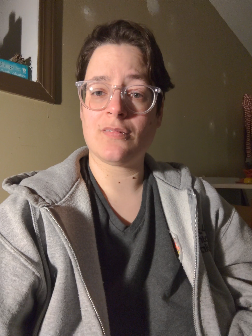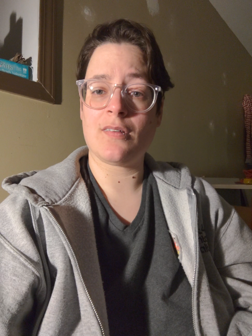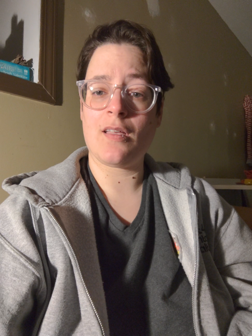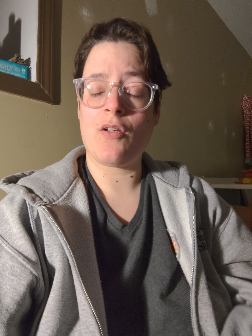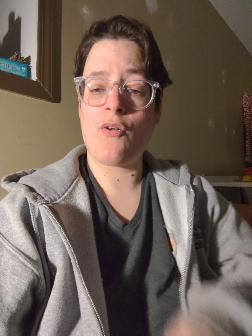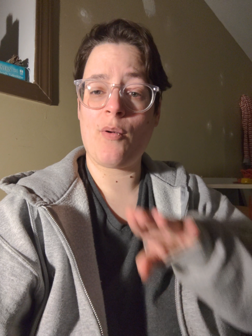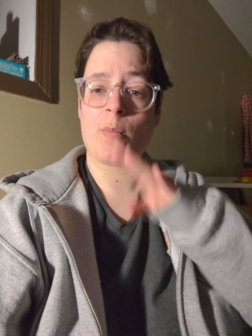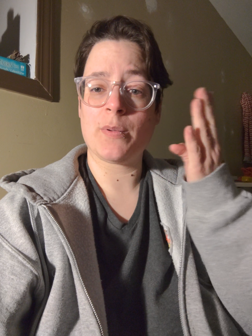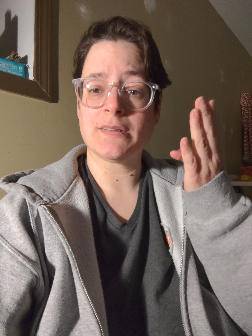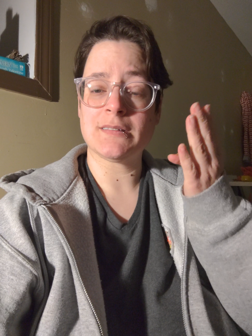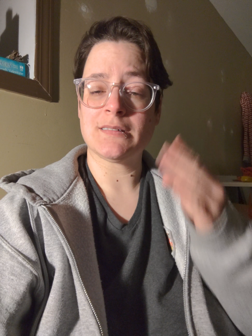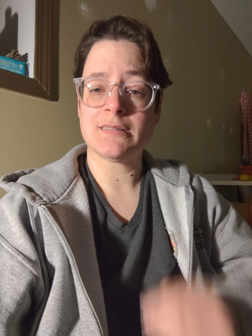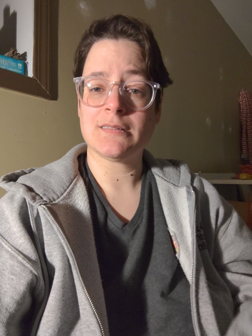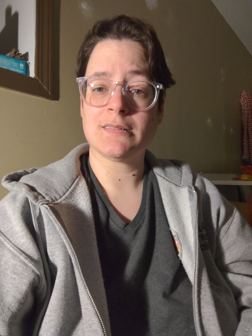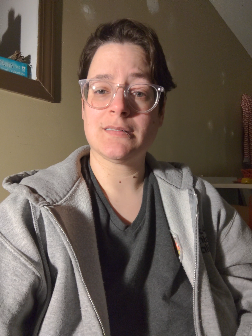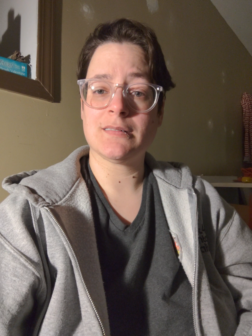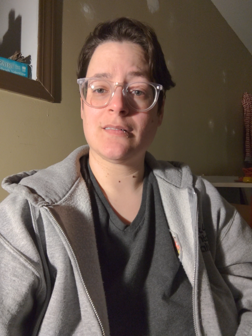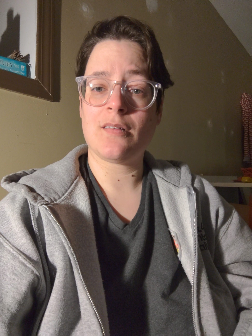open